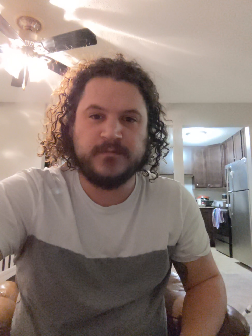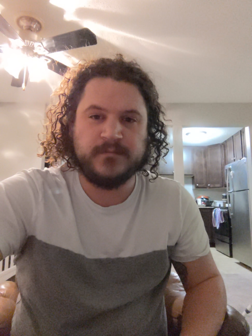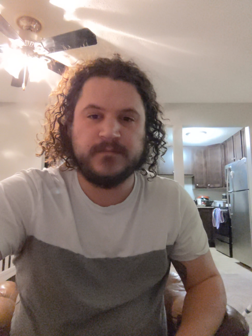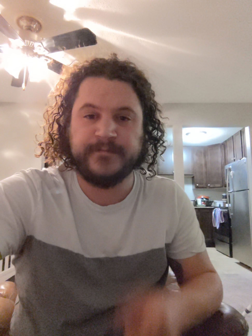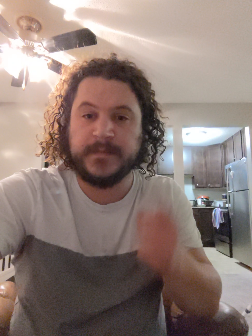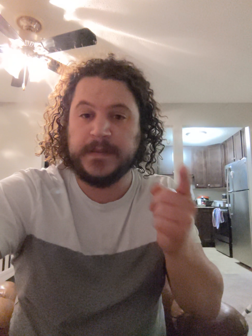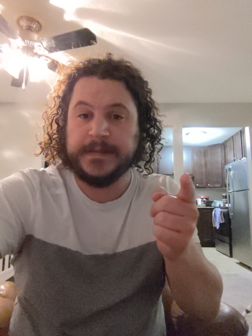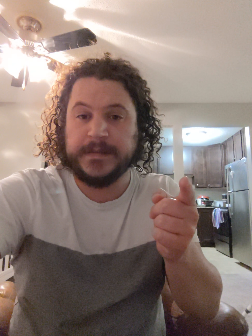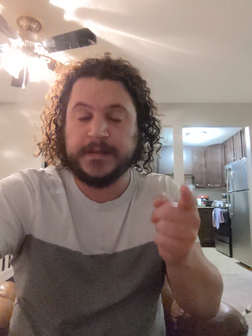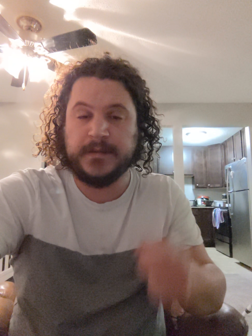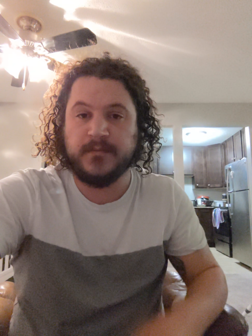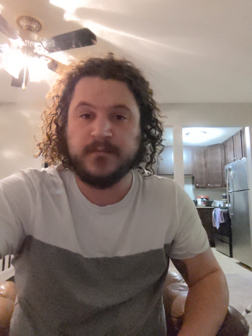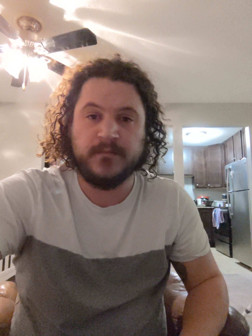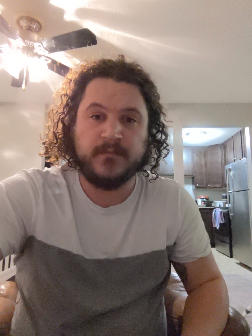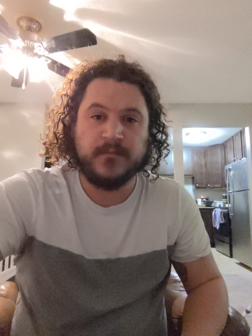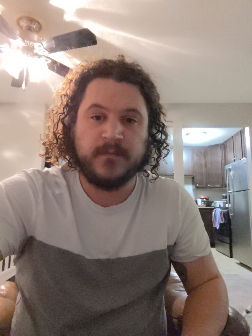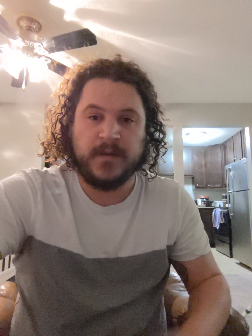he/she/it